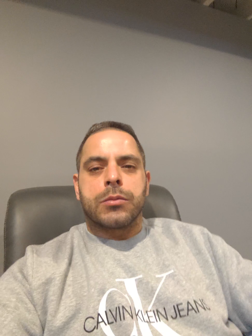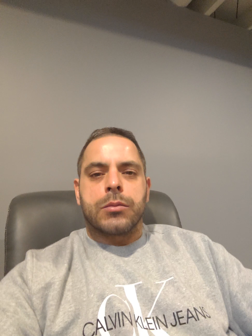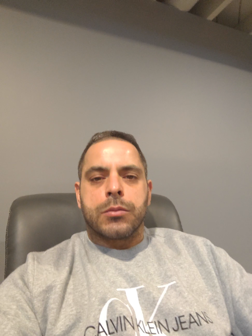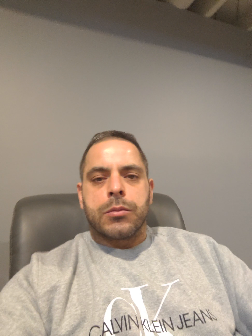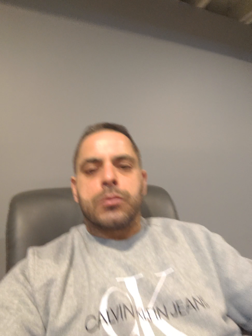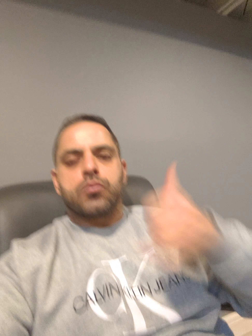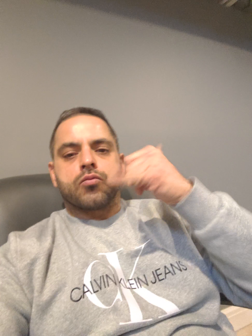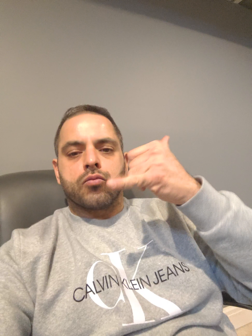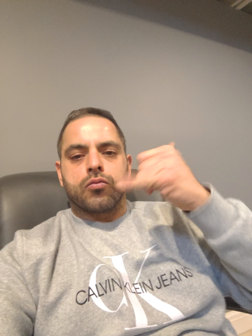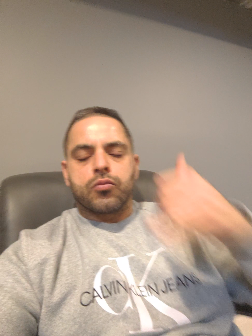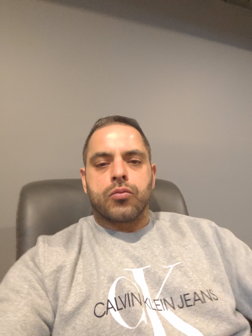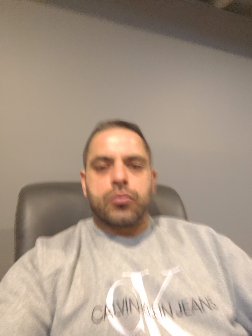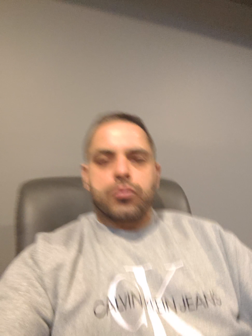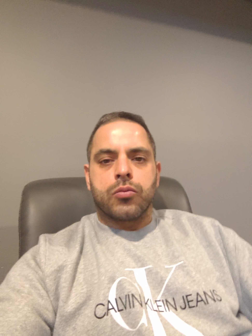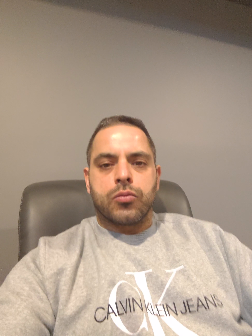yellow